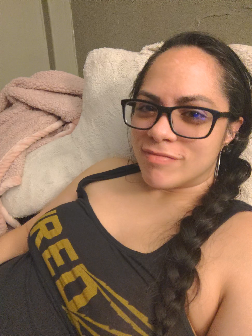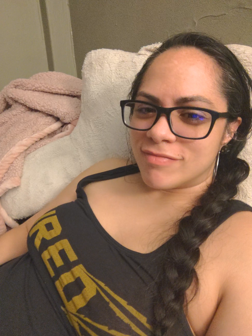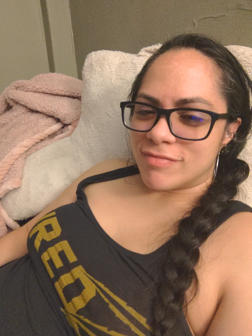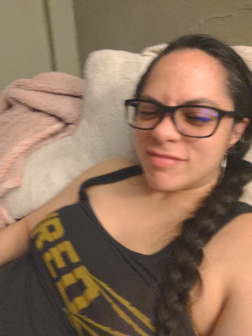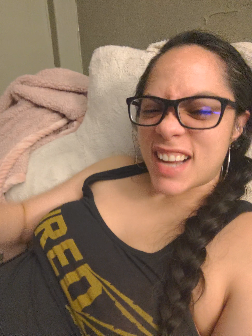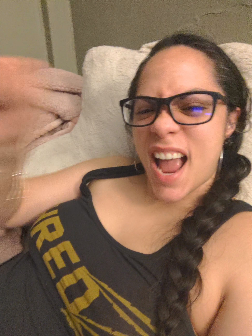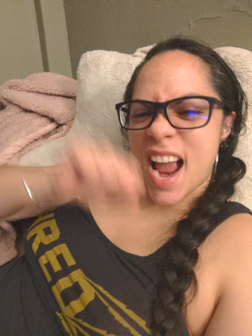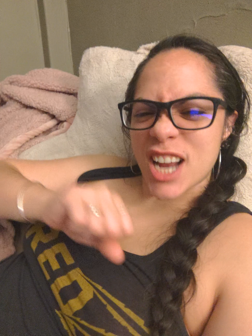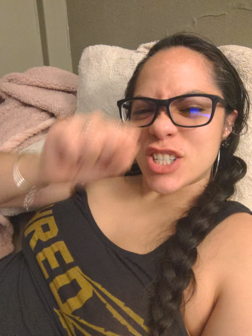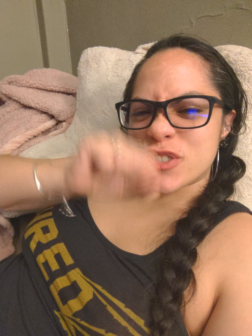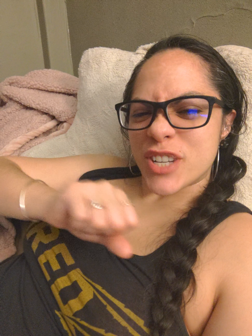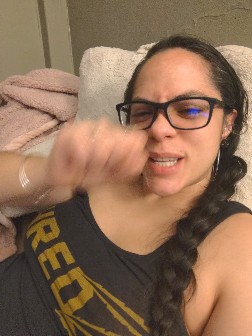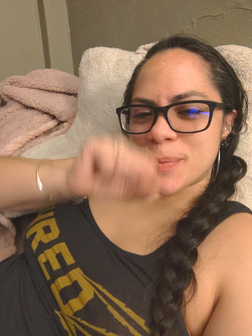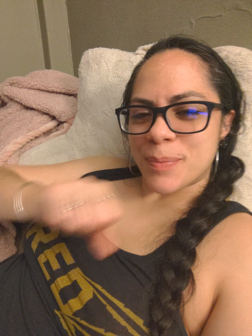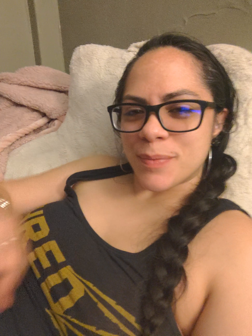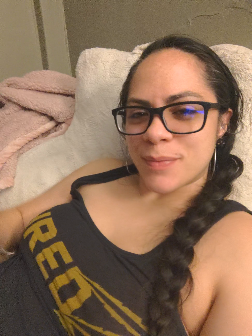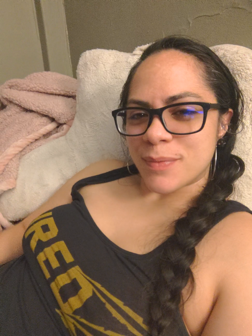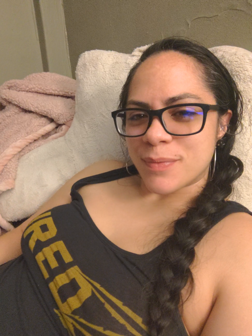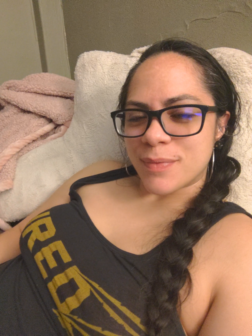ice cream